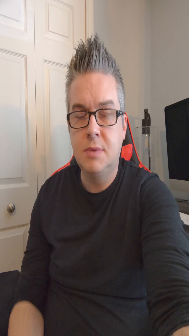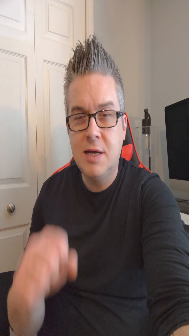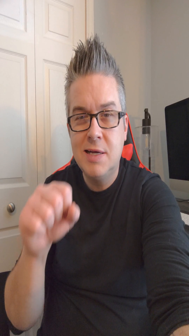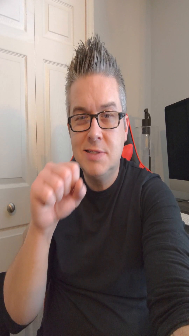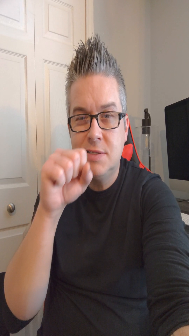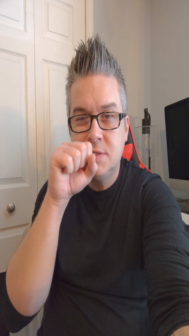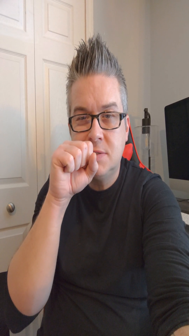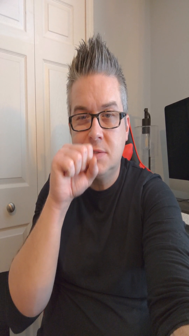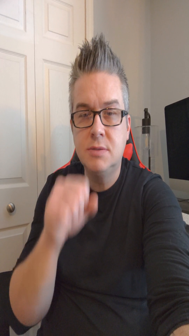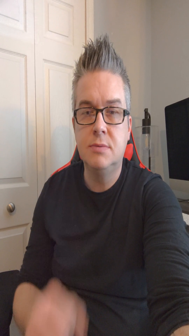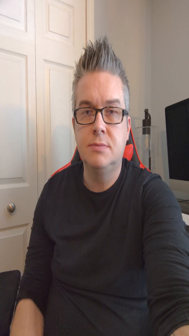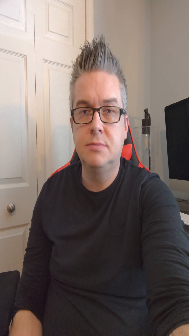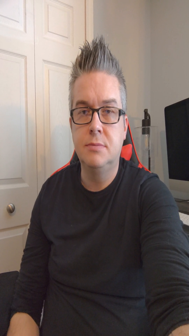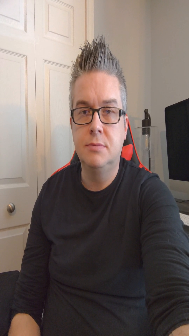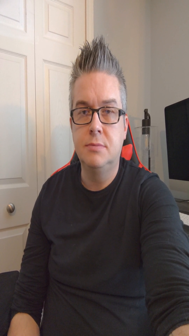carrot